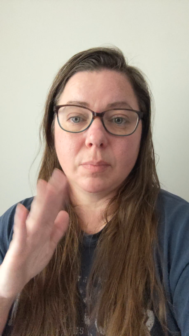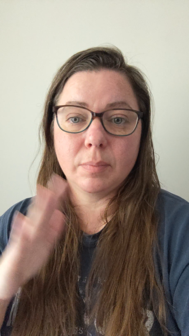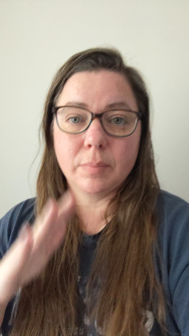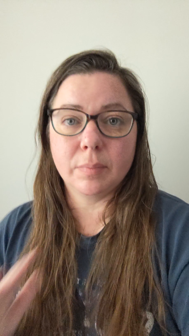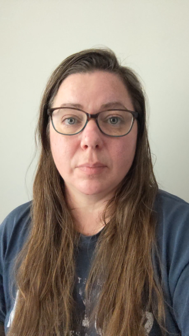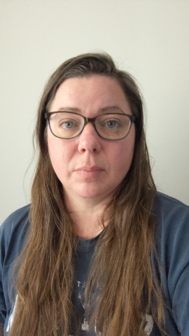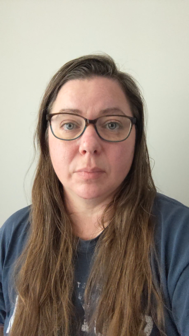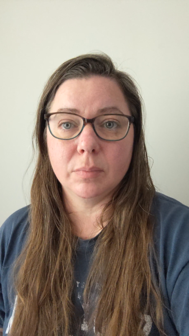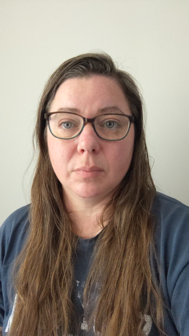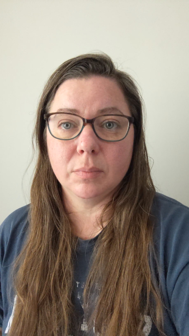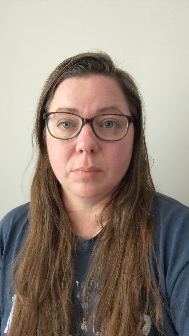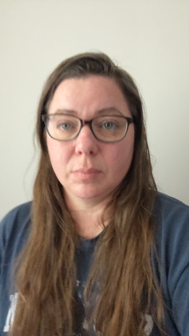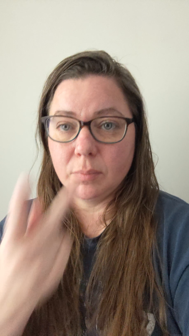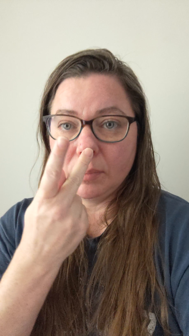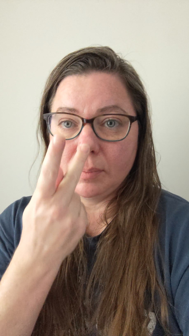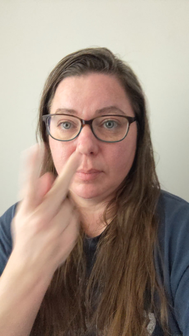penis